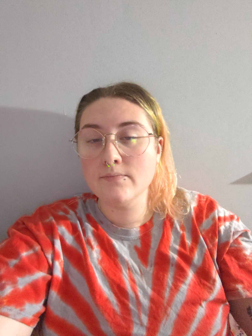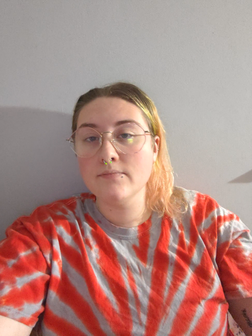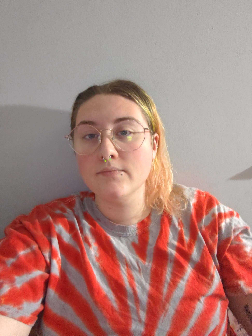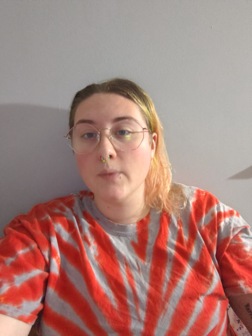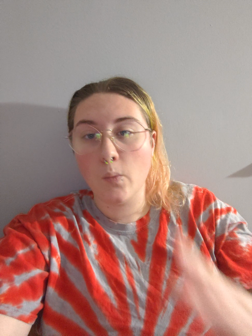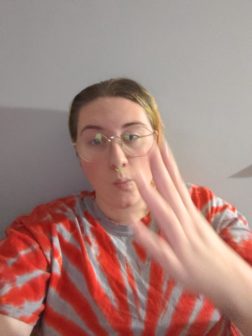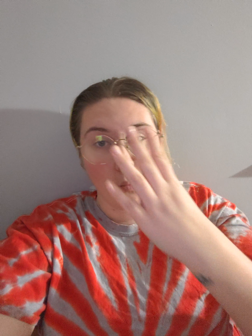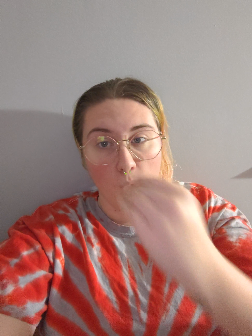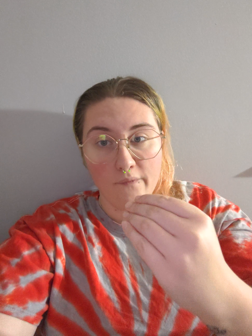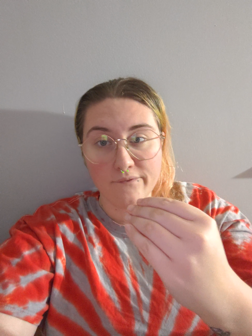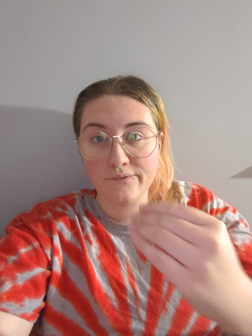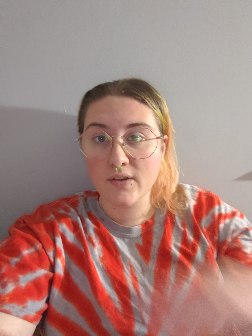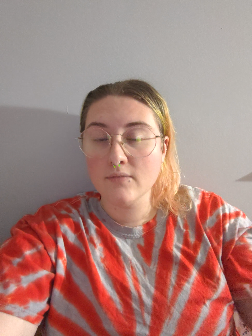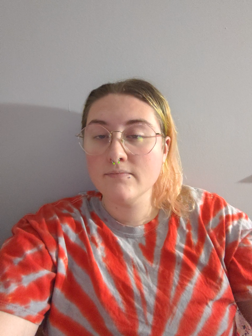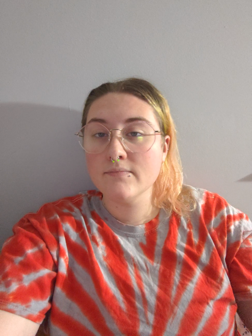wolf